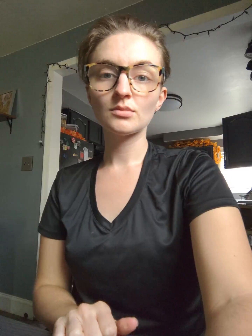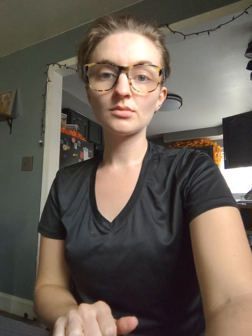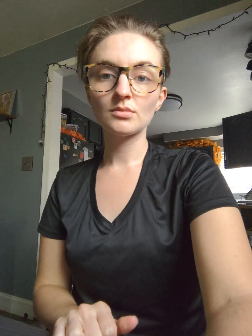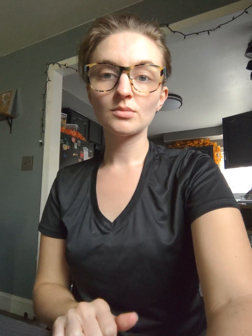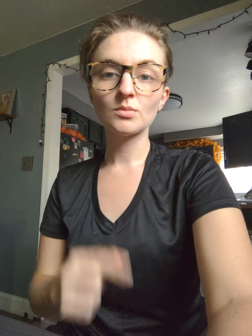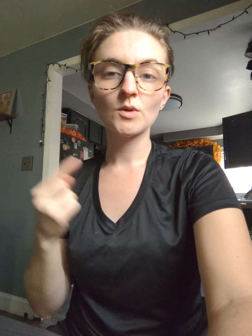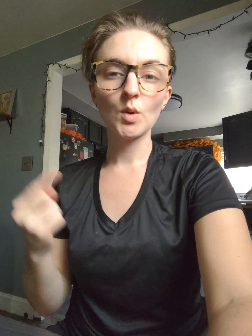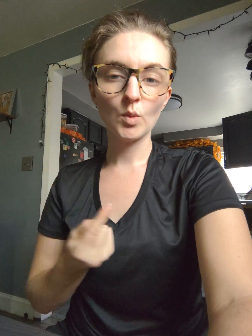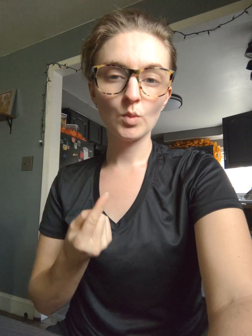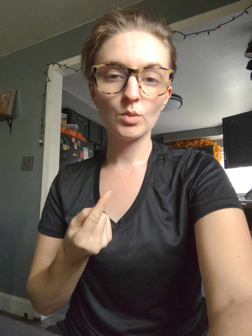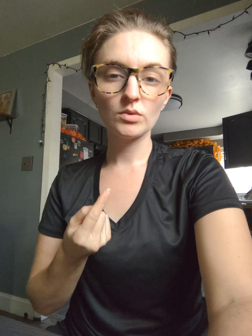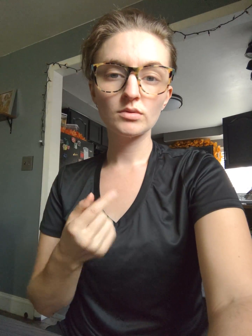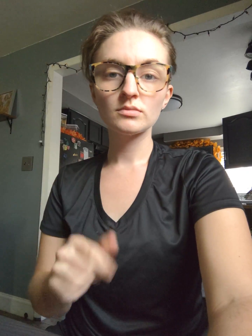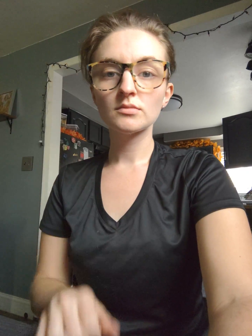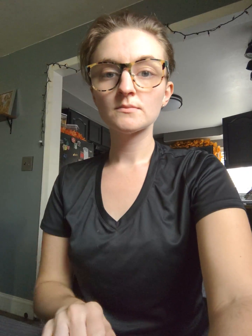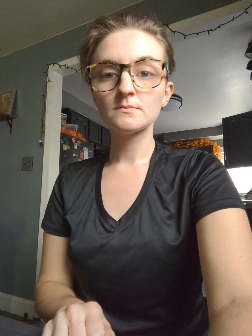hurt